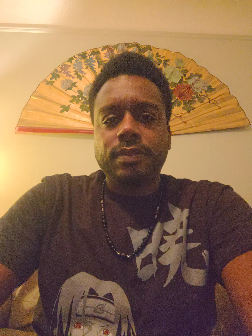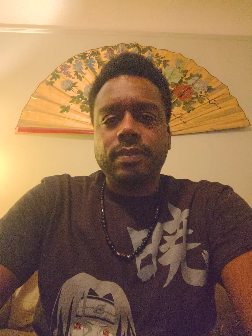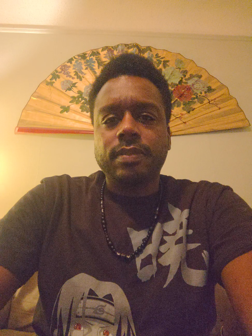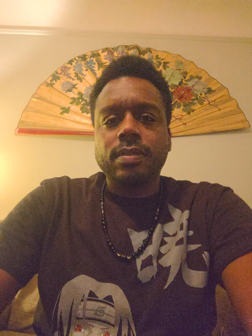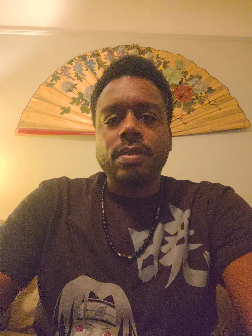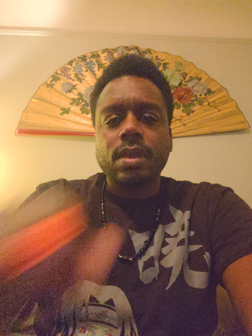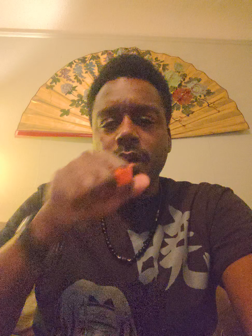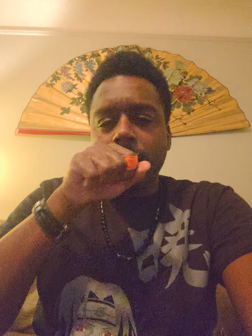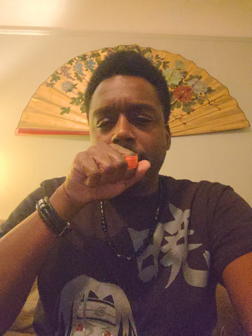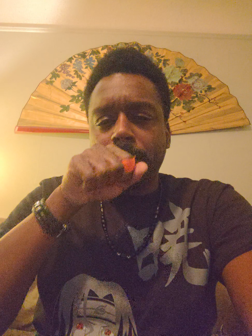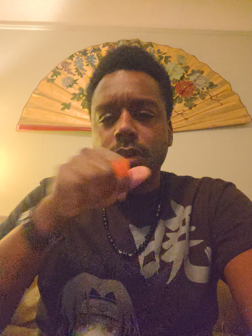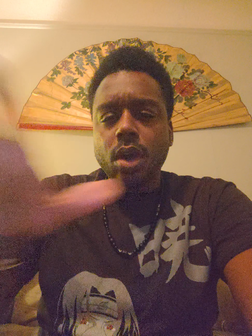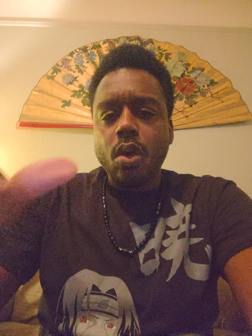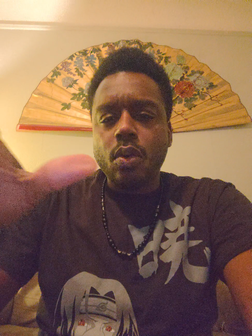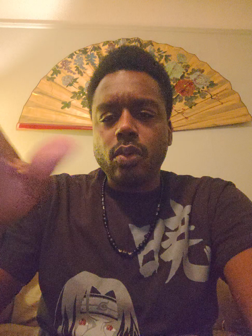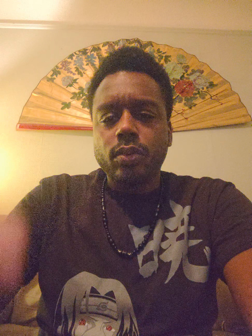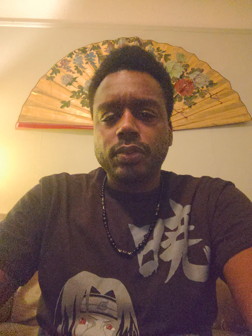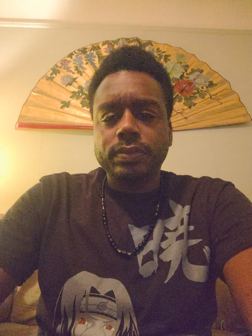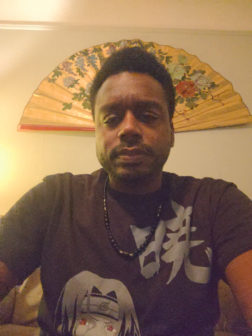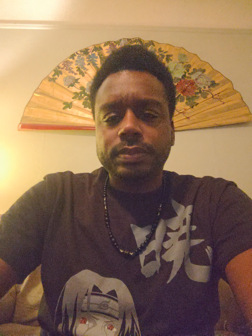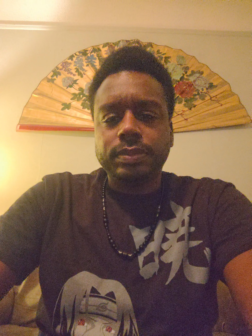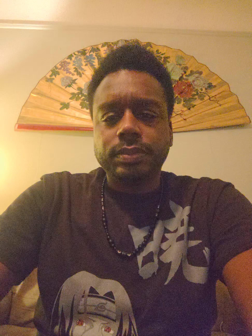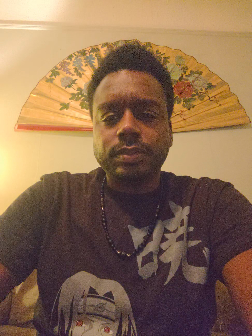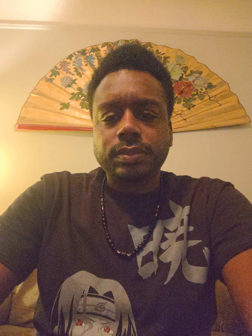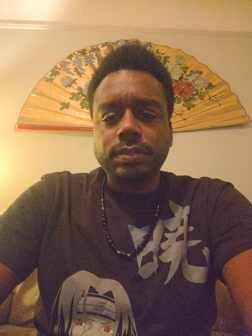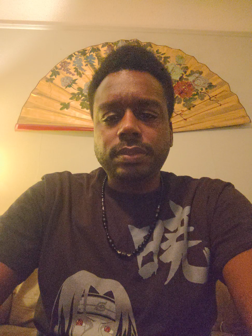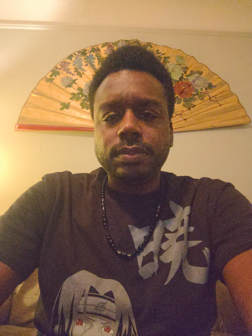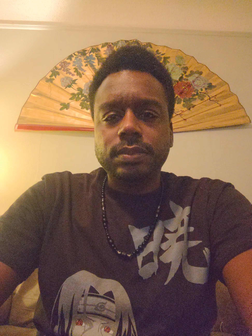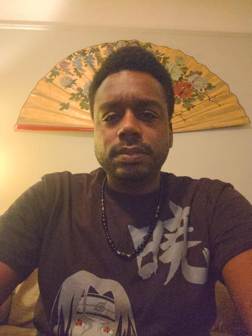blow